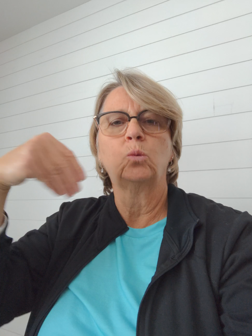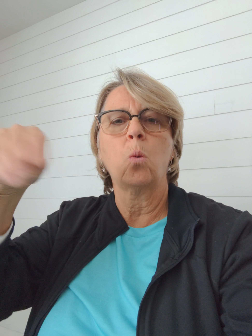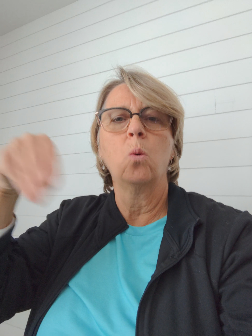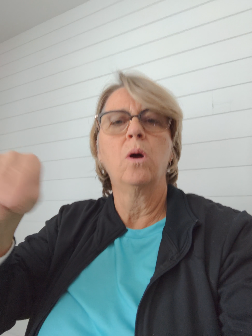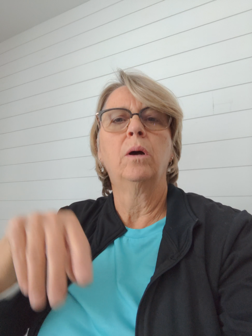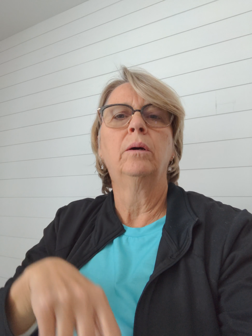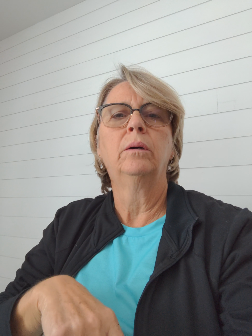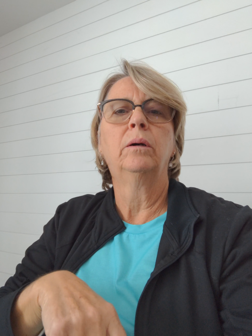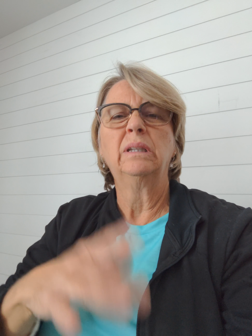store